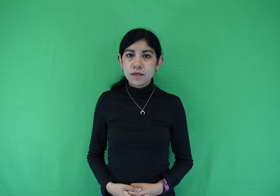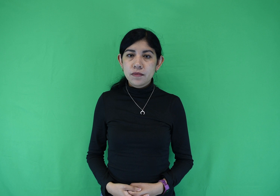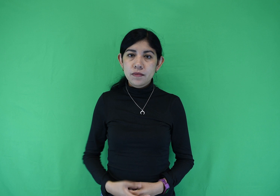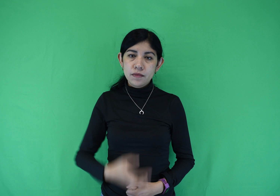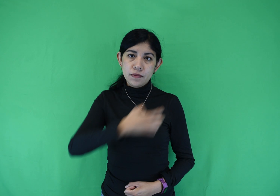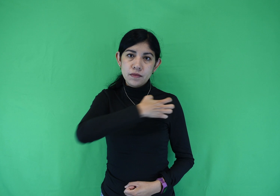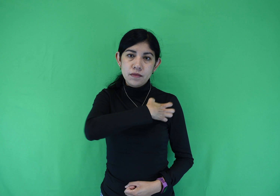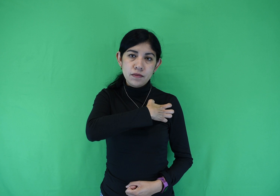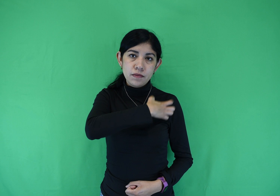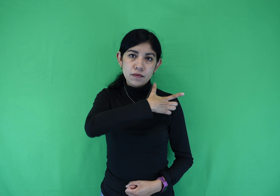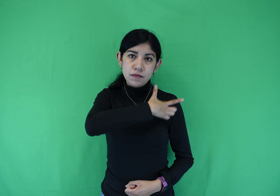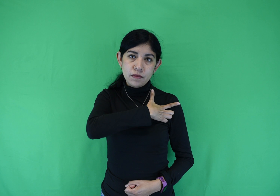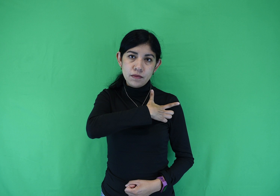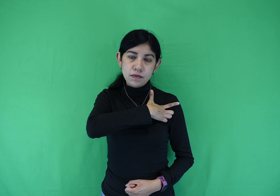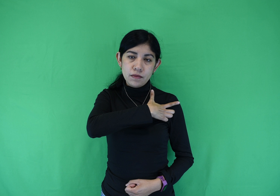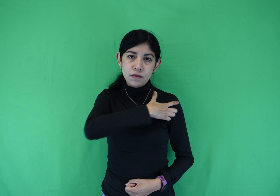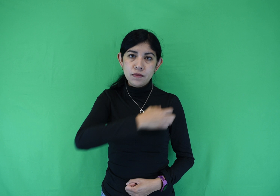español